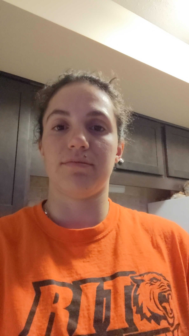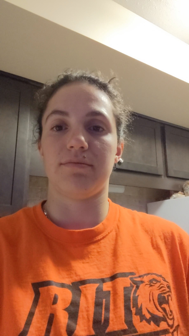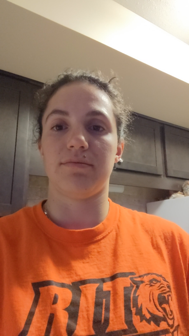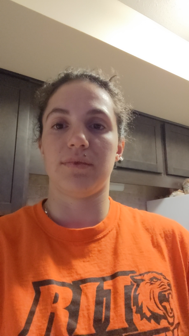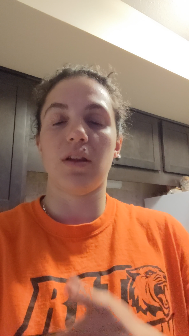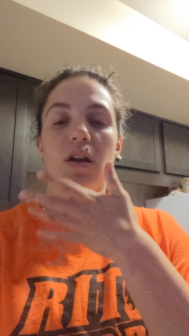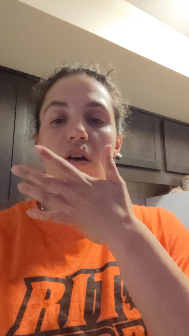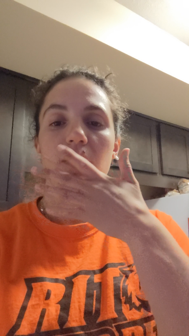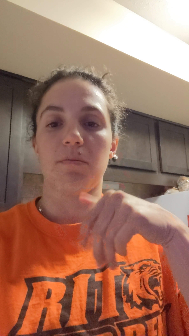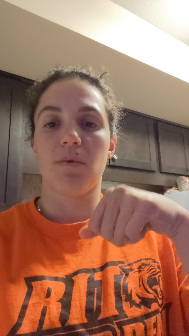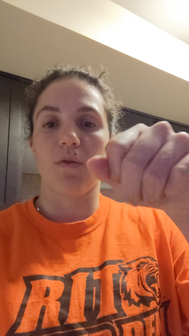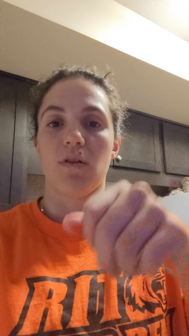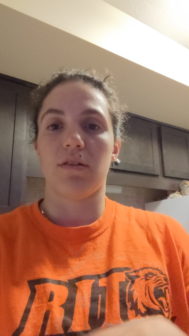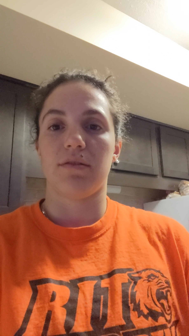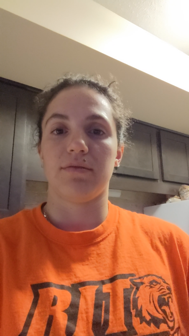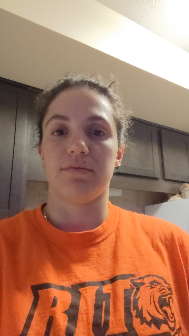lawn mower